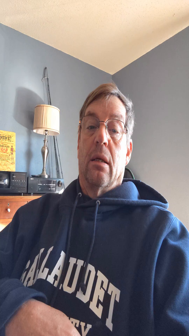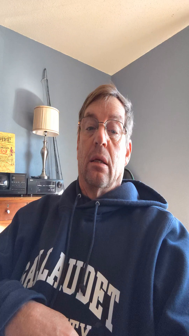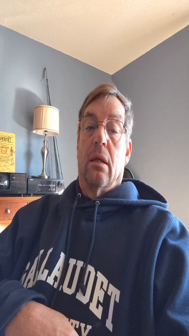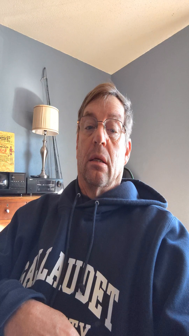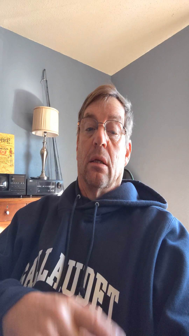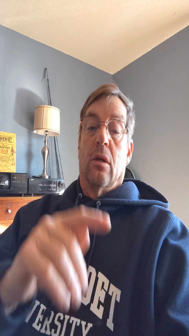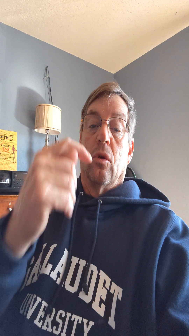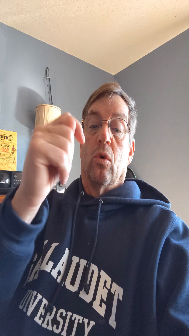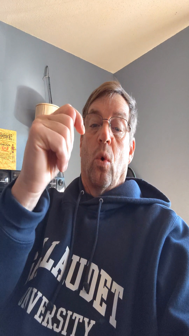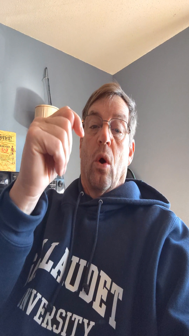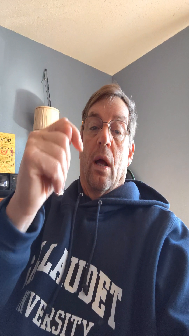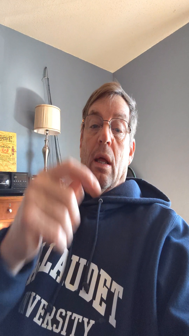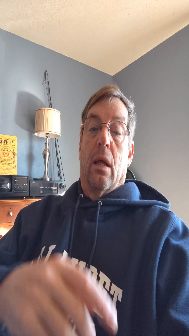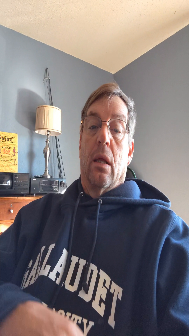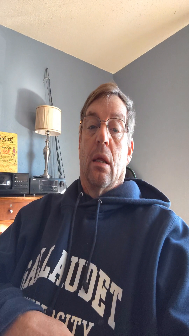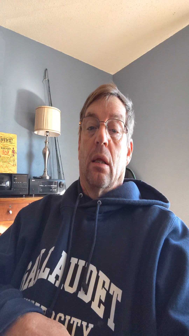toy